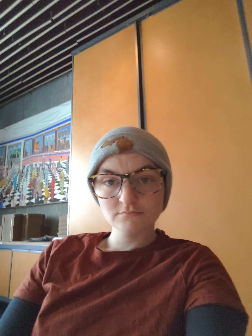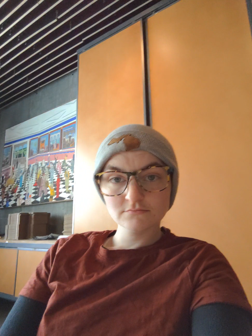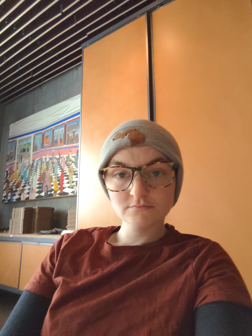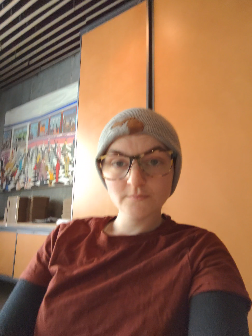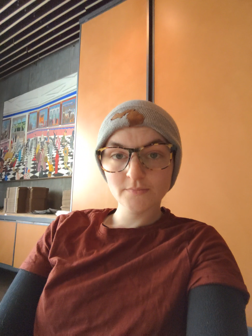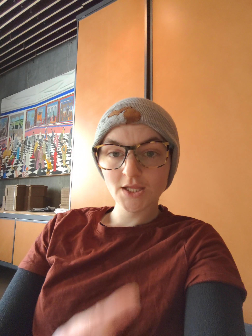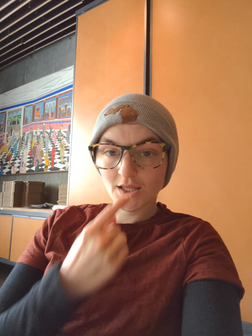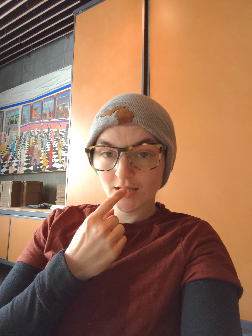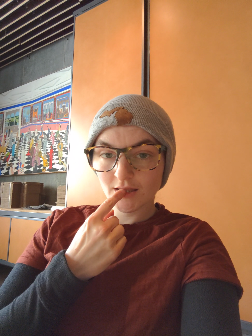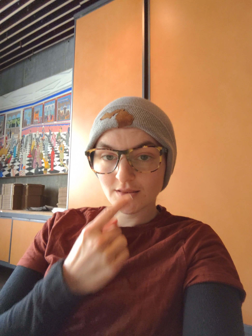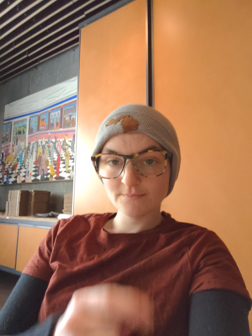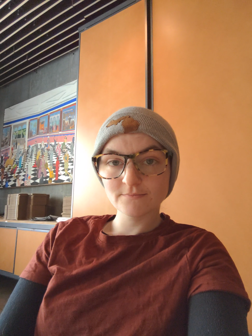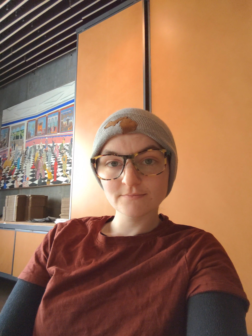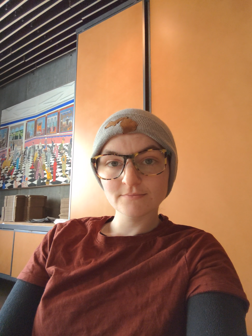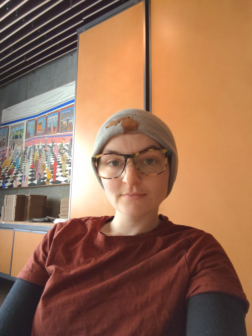tongue